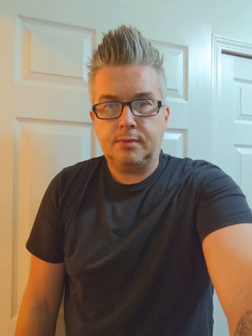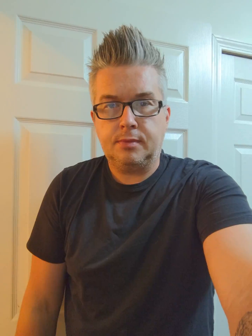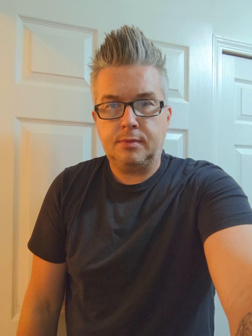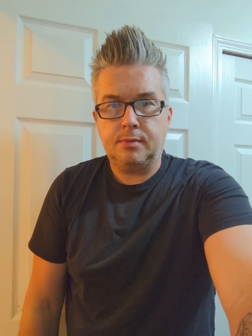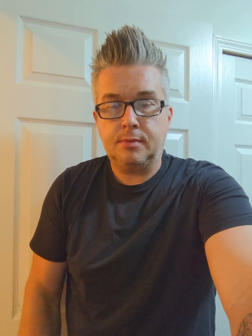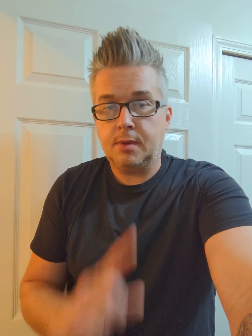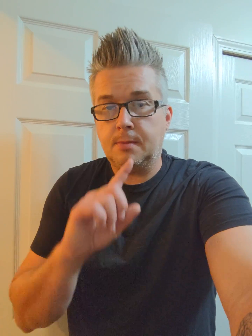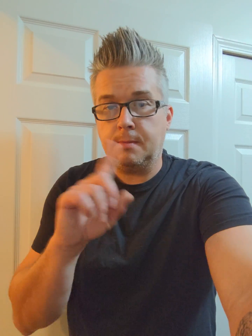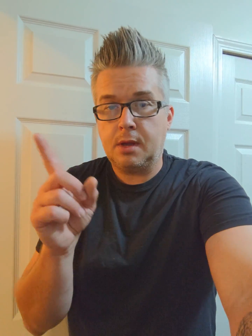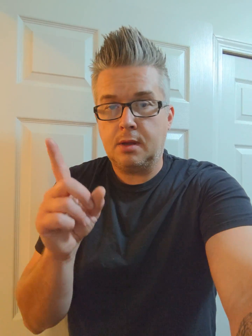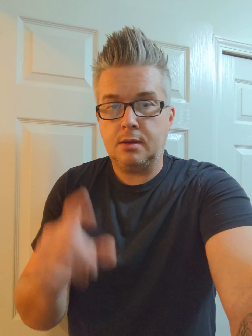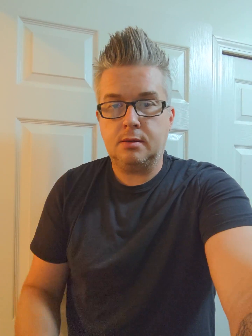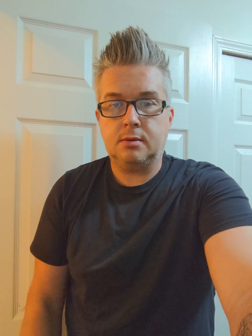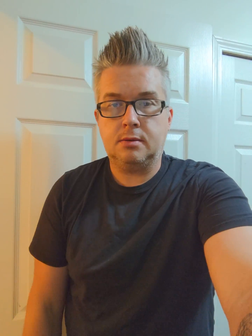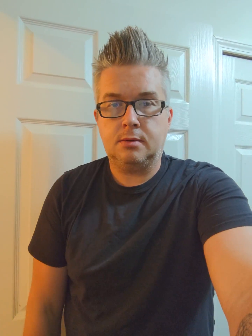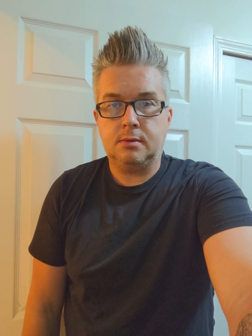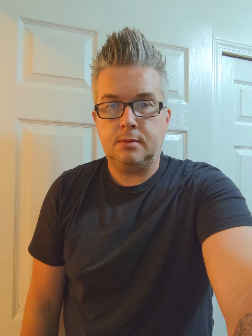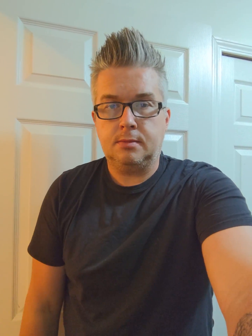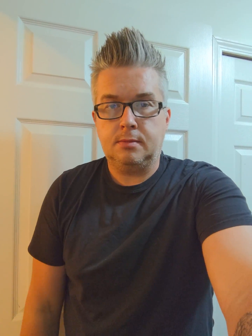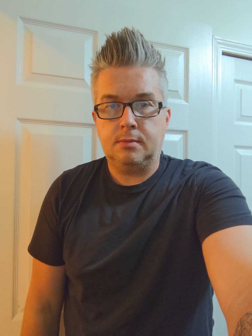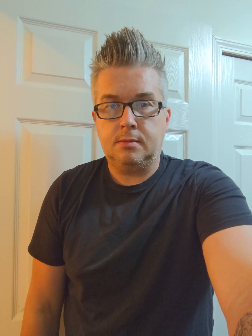but